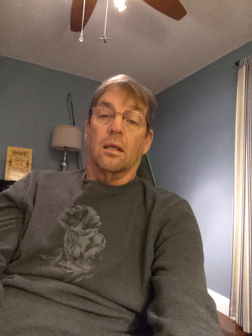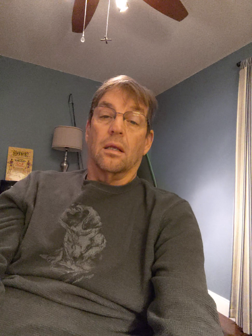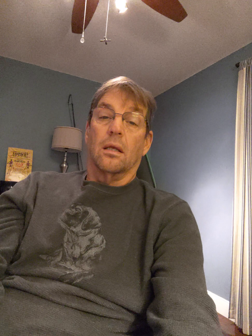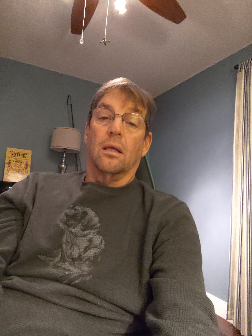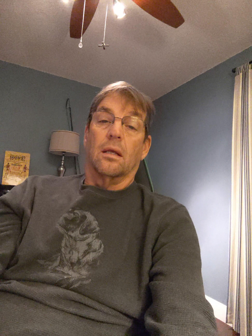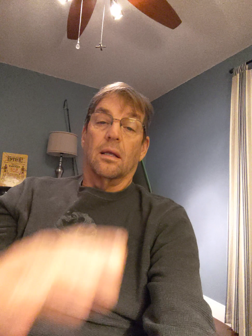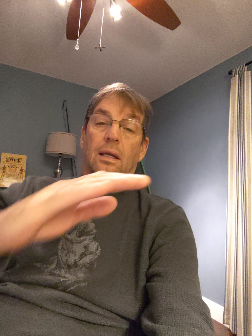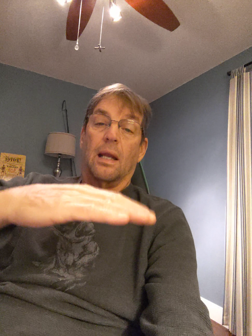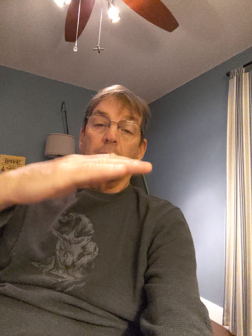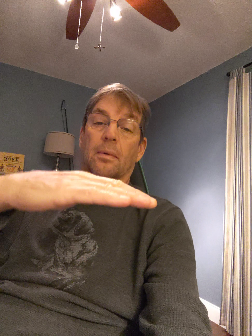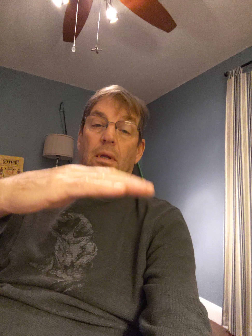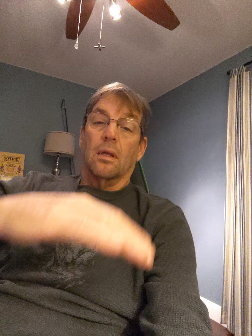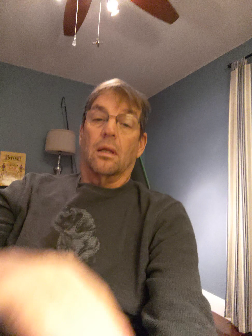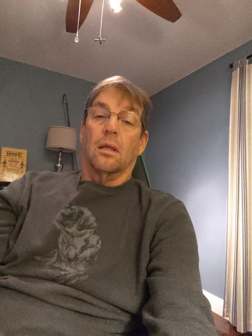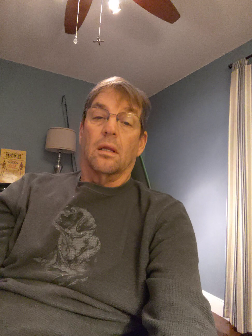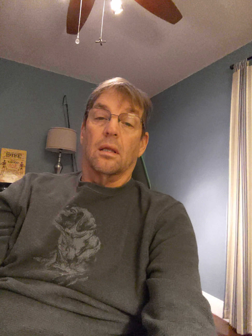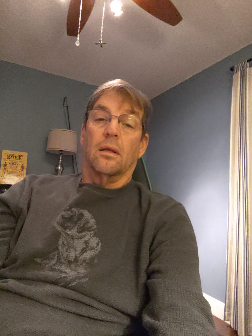table